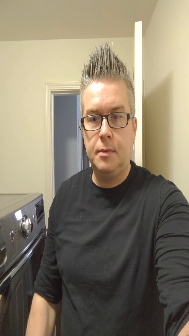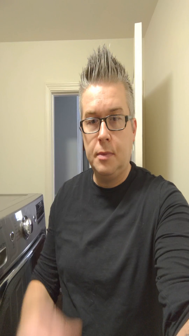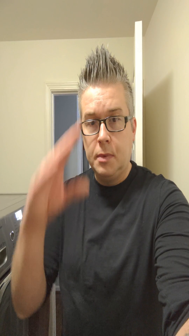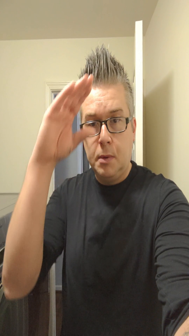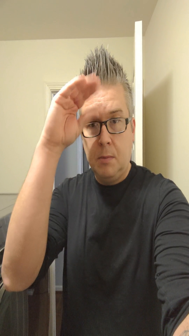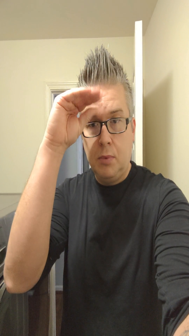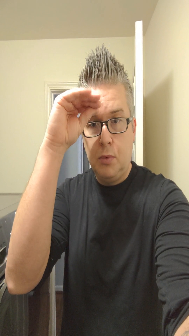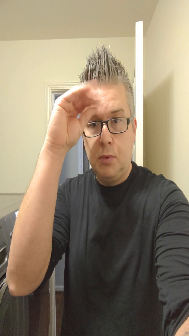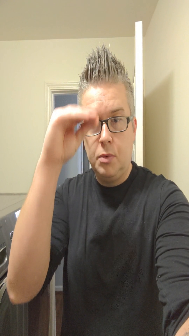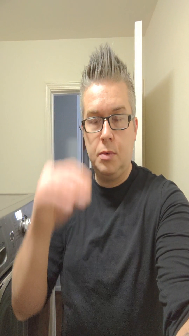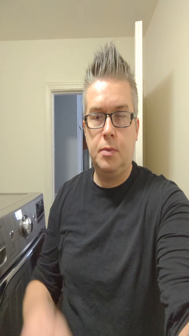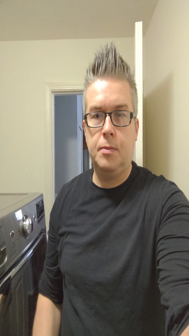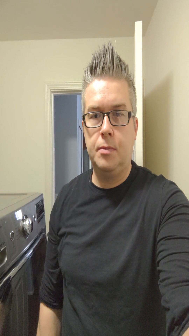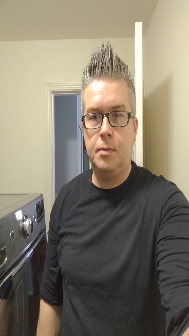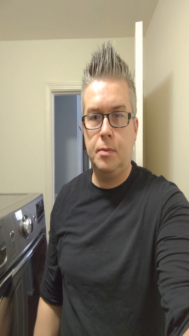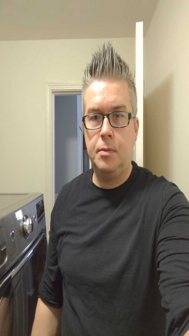boy